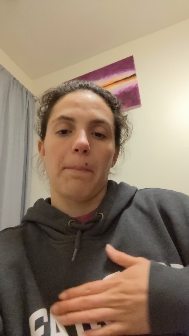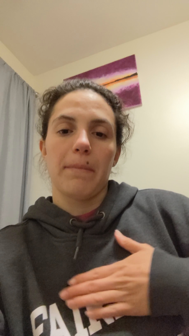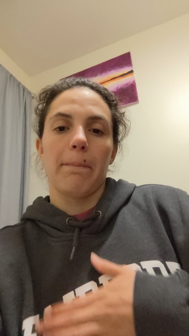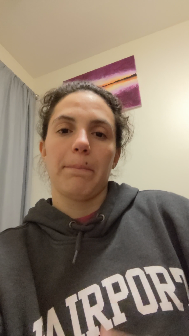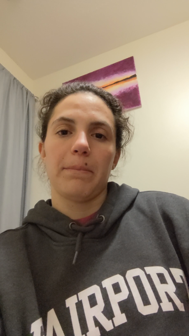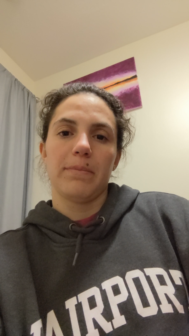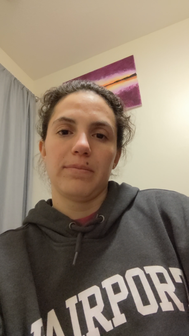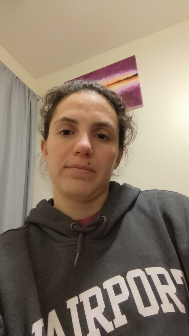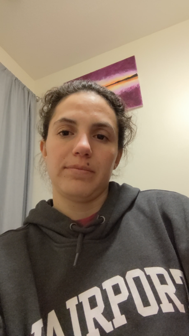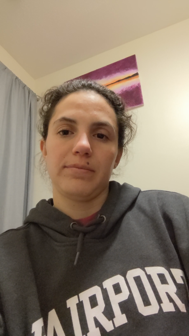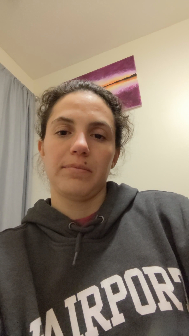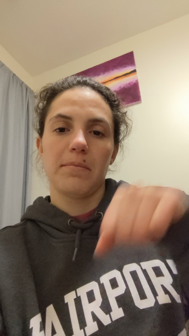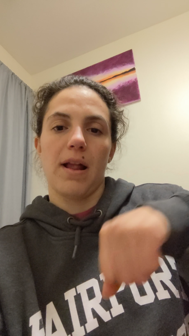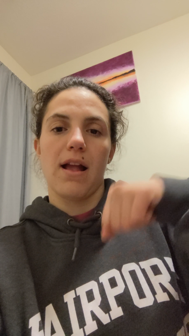bicycle